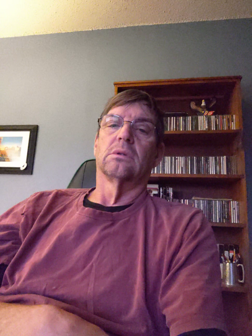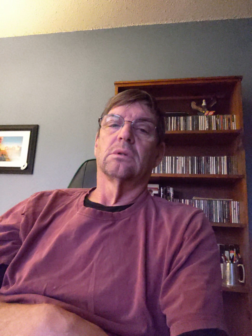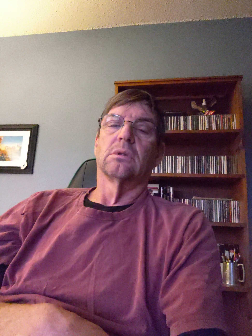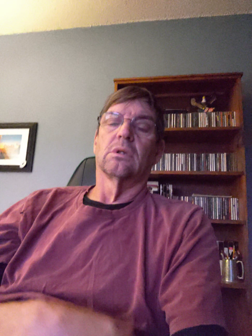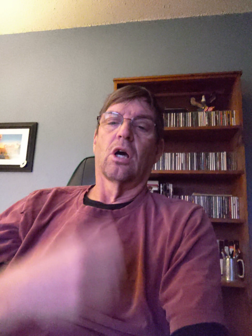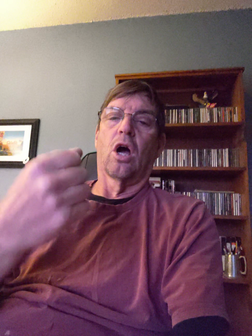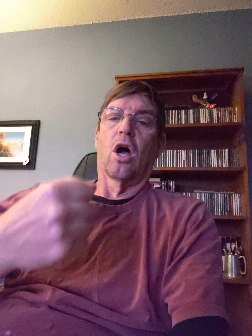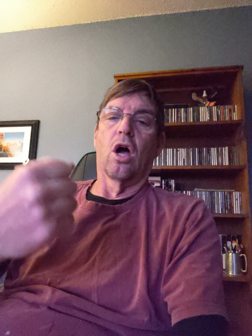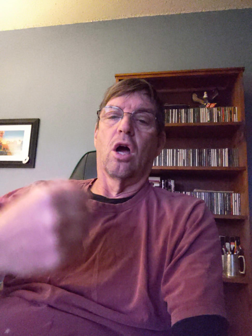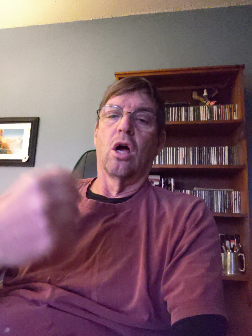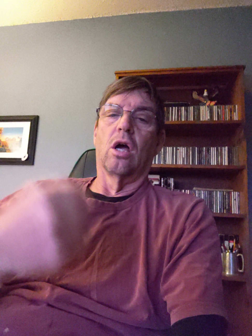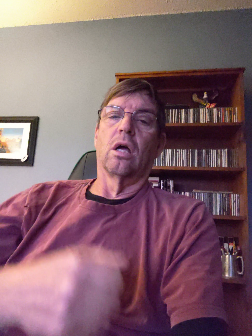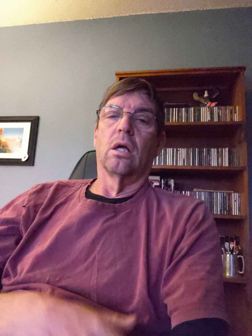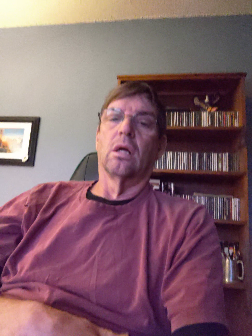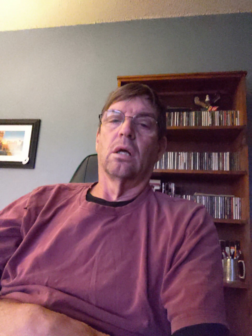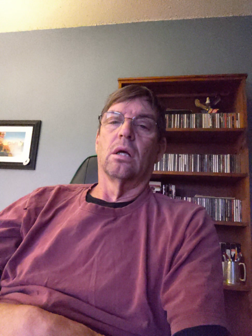car